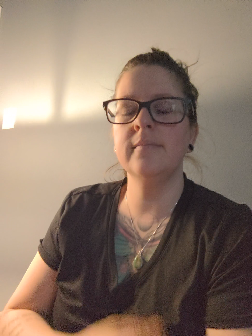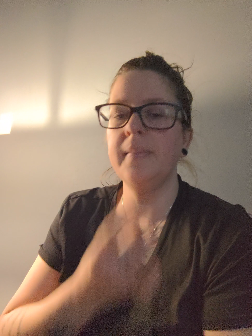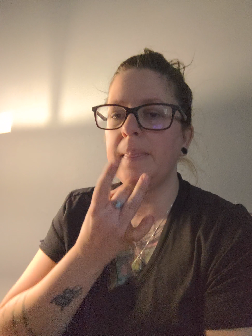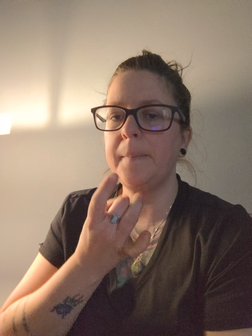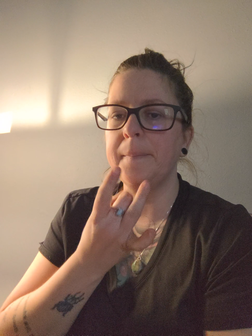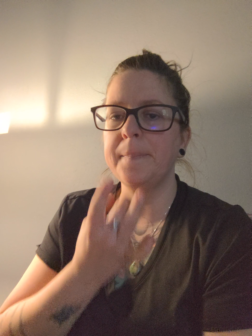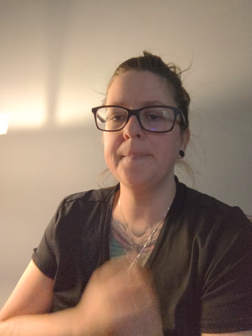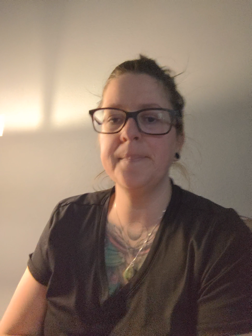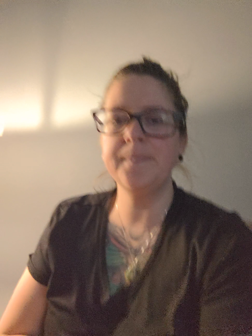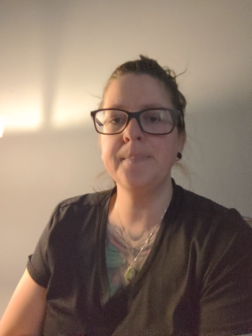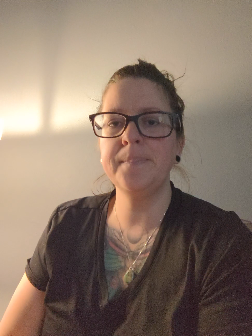lamp